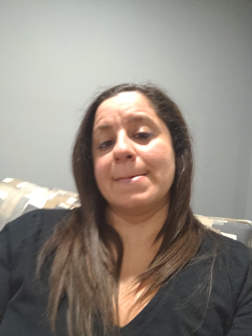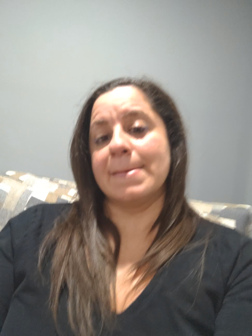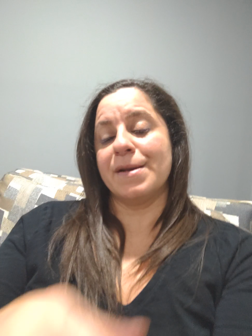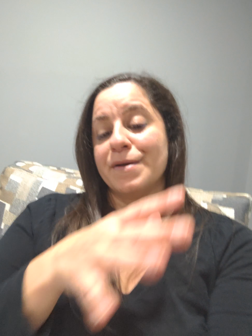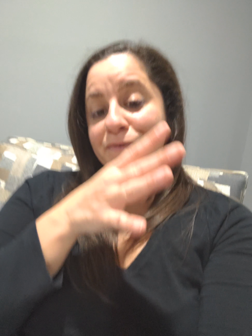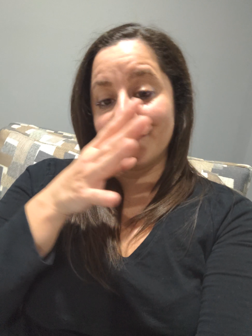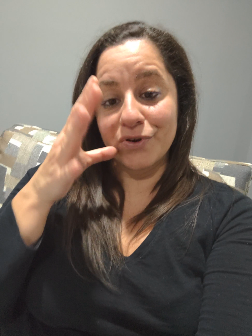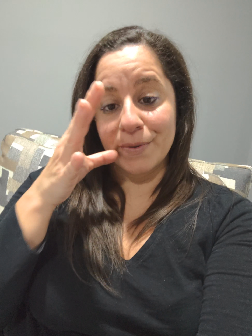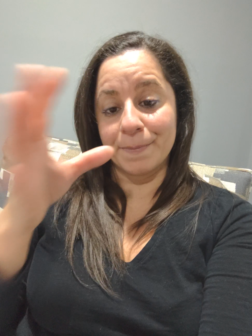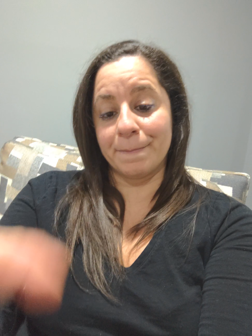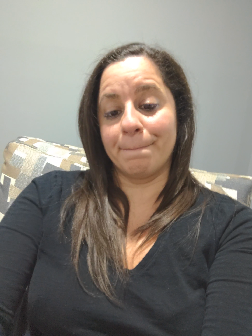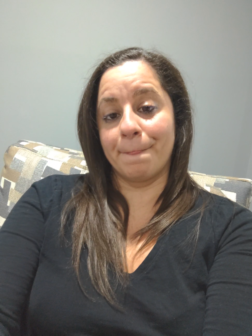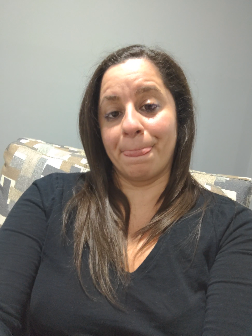farm